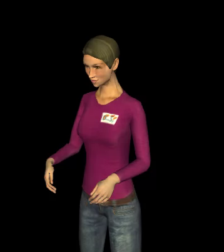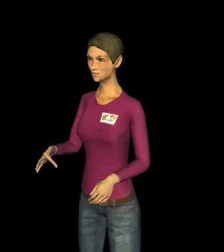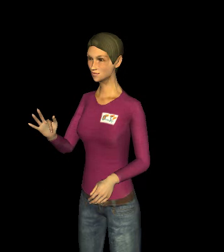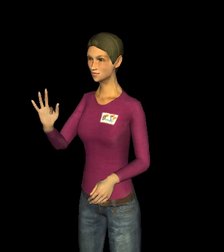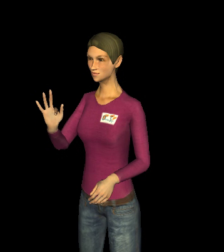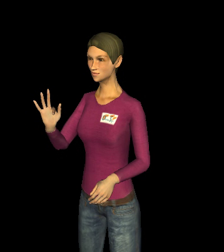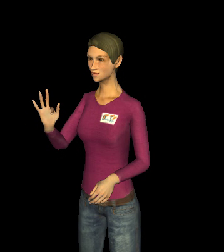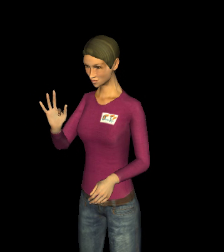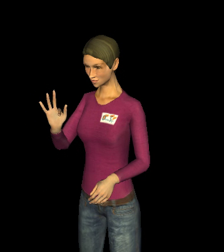أخ